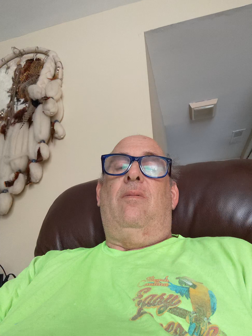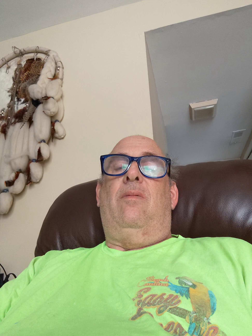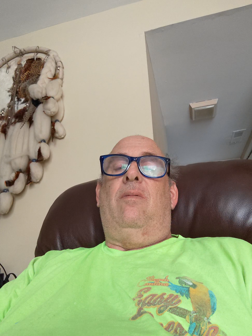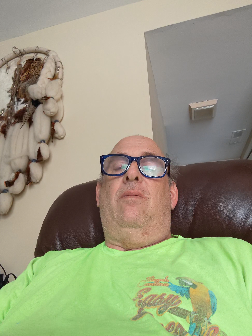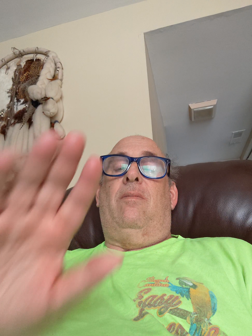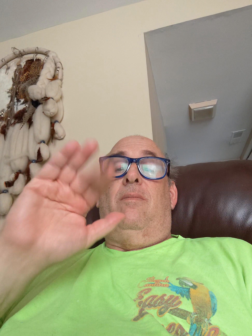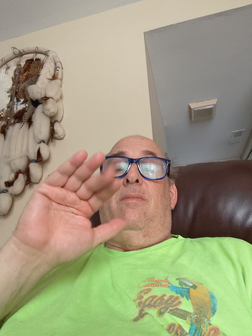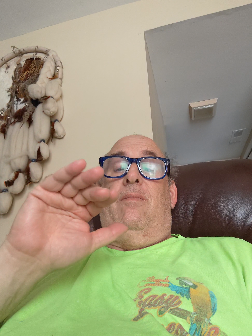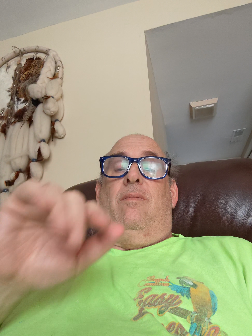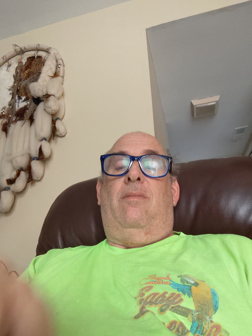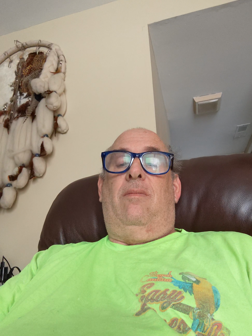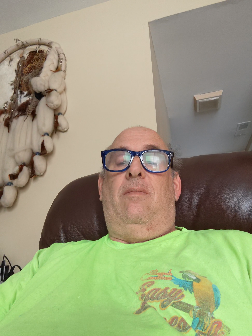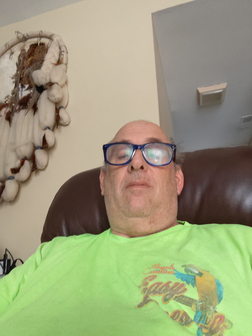bye